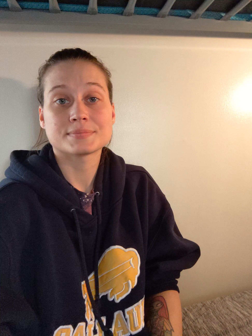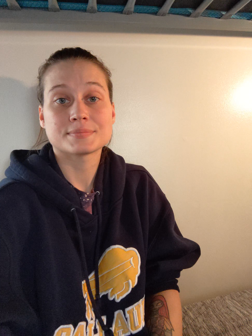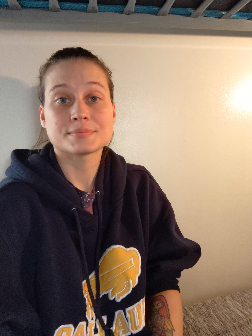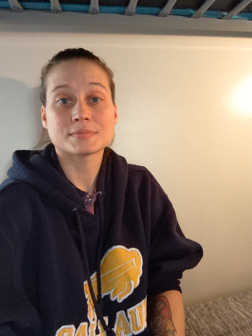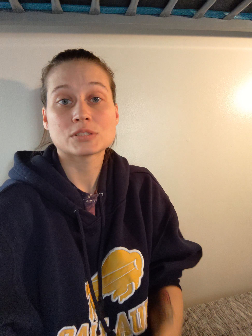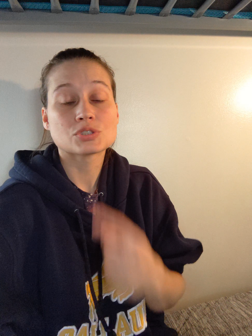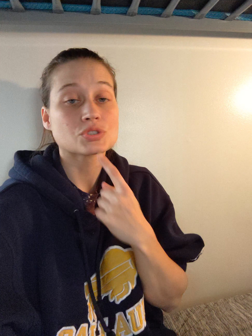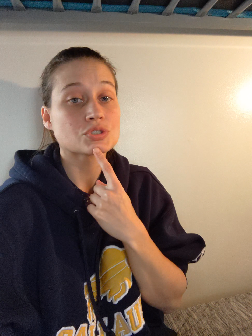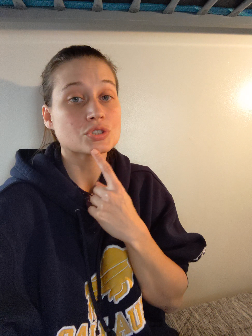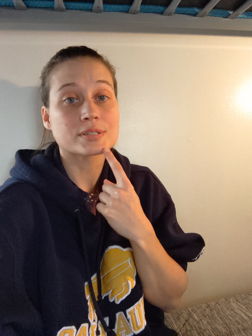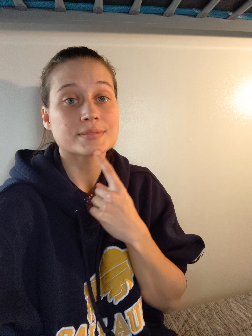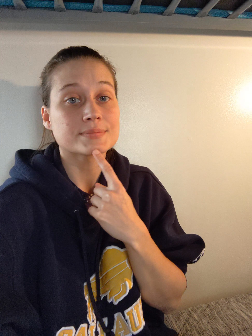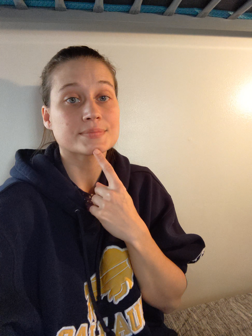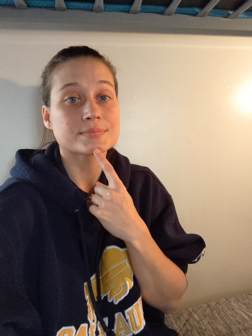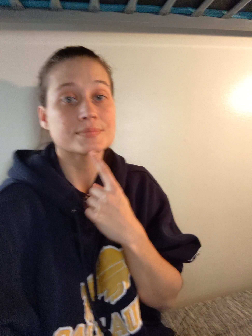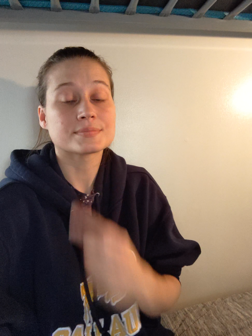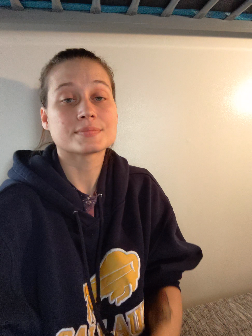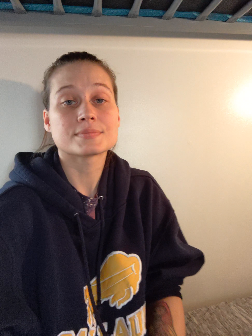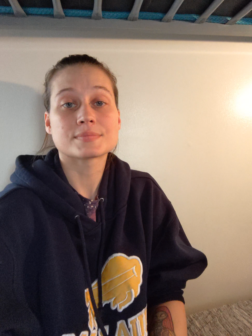chin